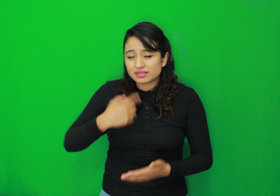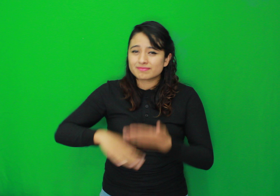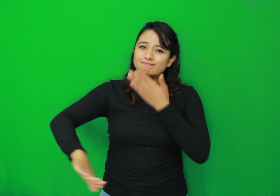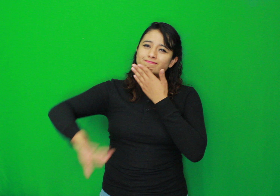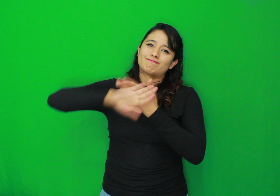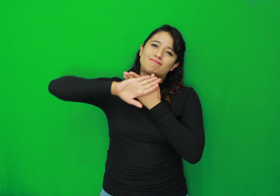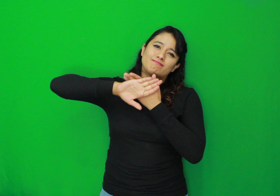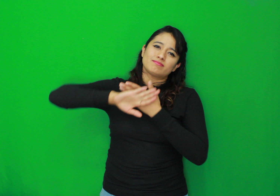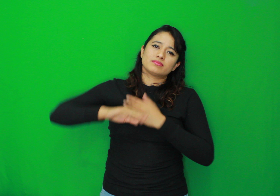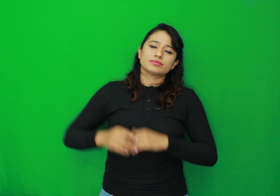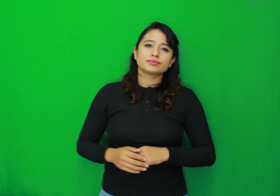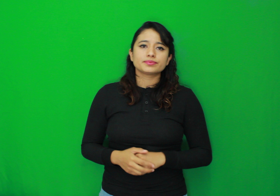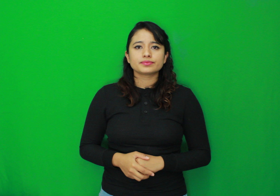dañar